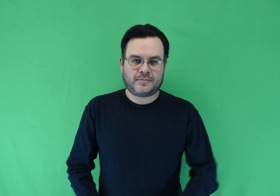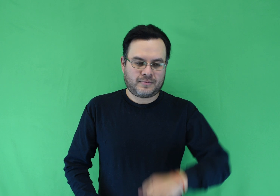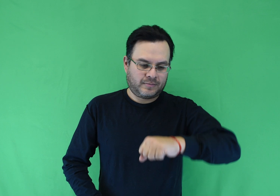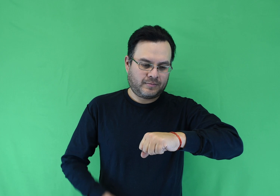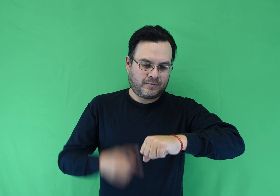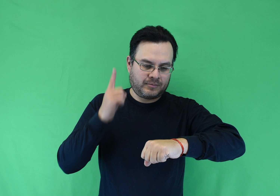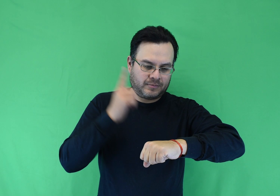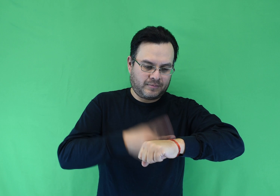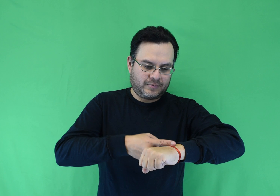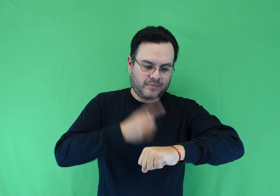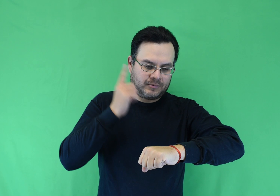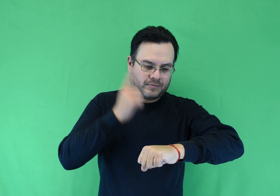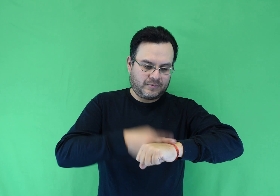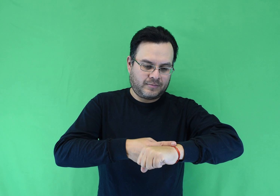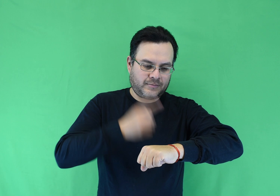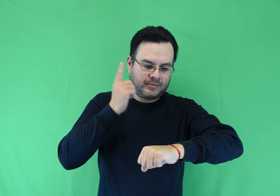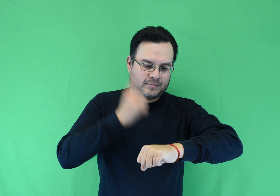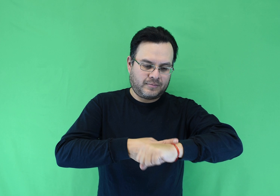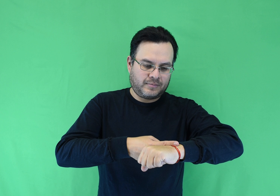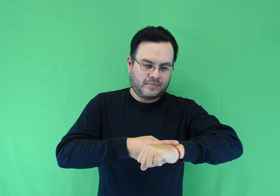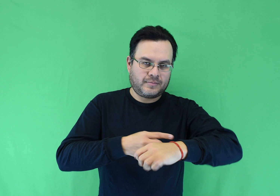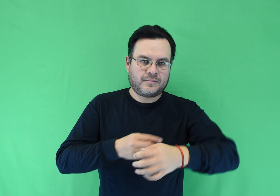enfermo